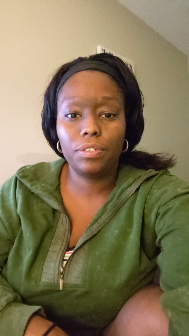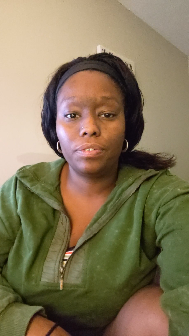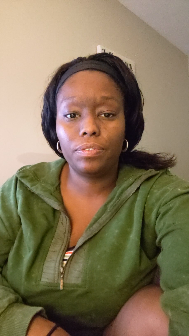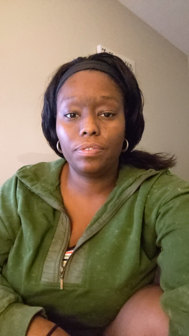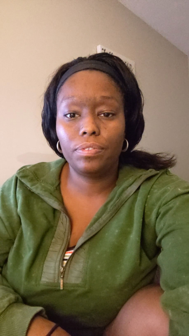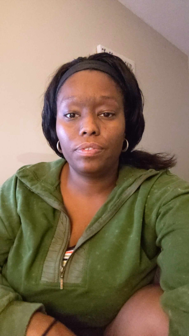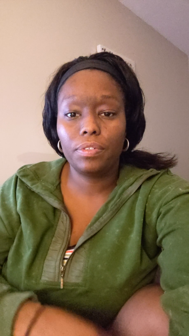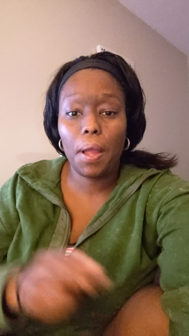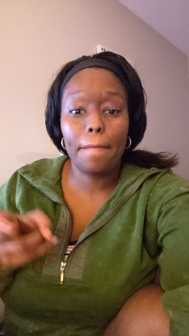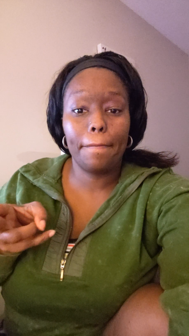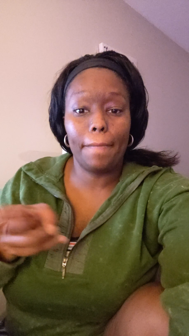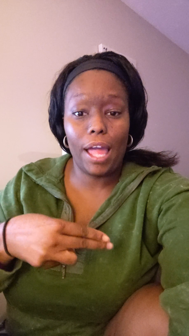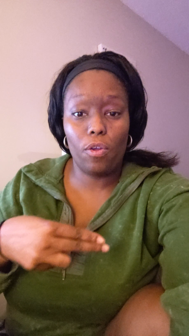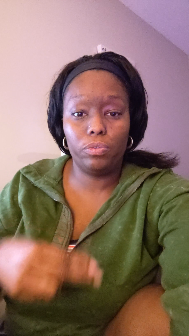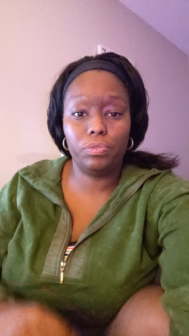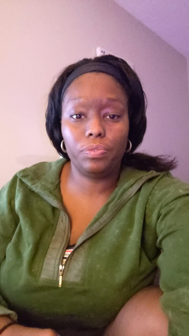belt